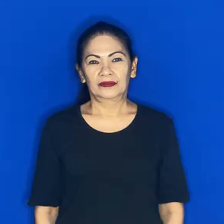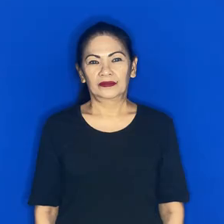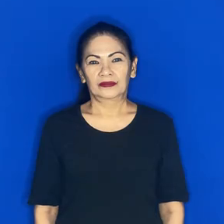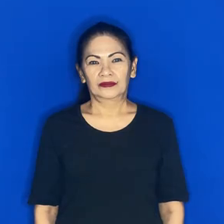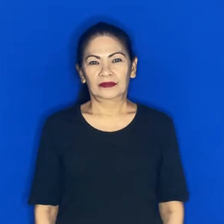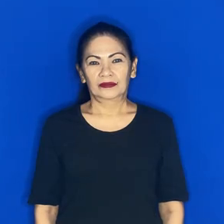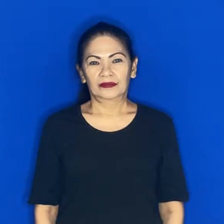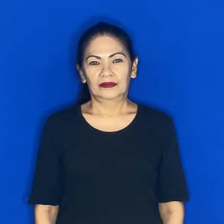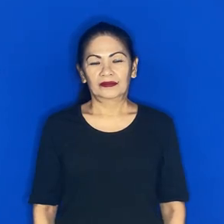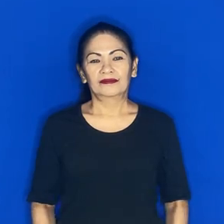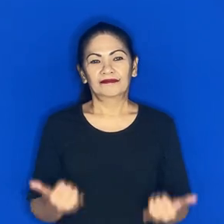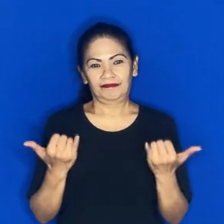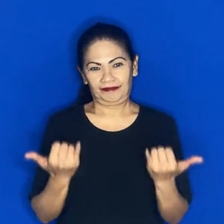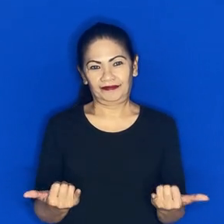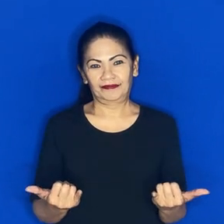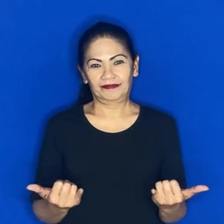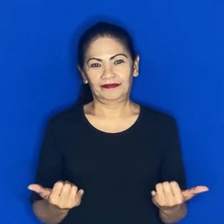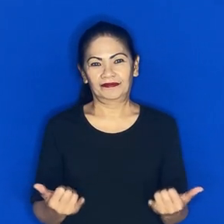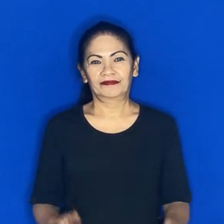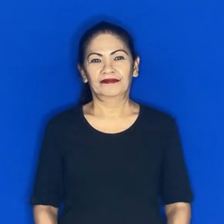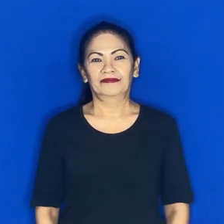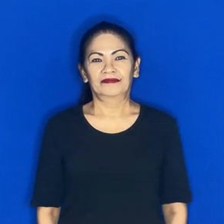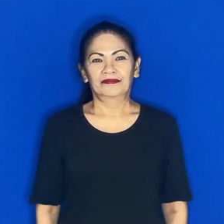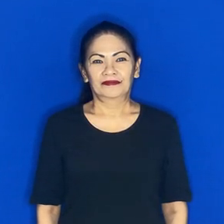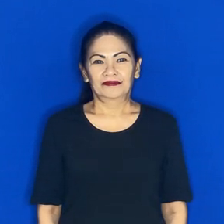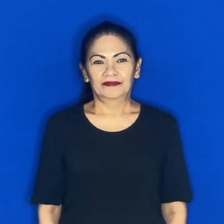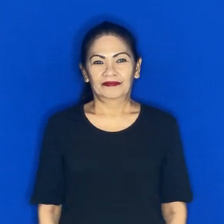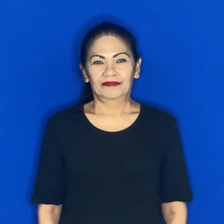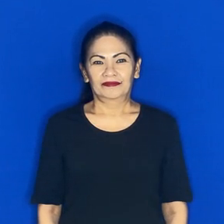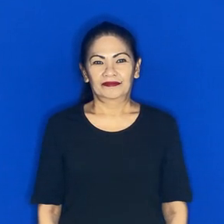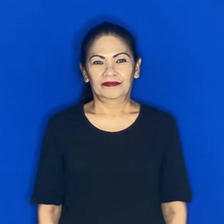today